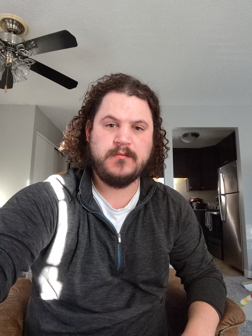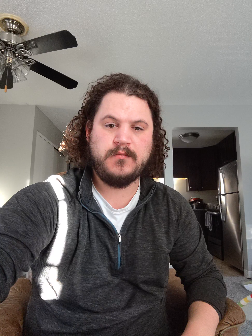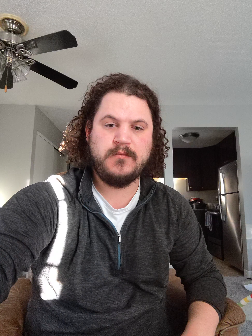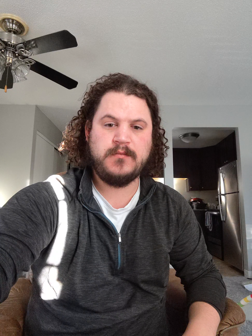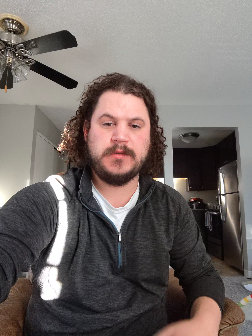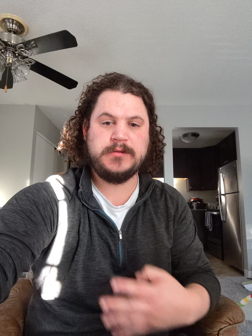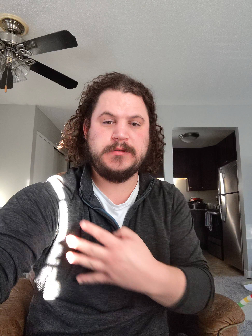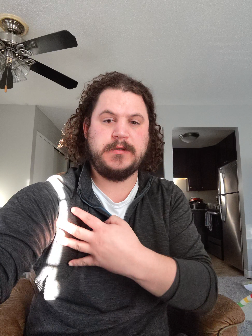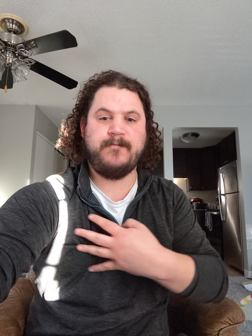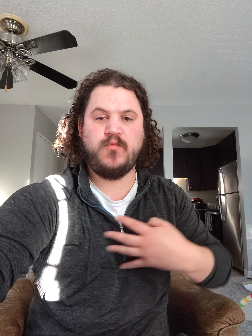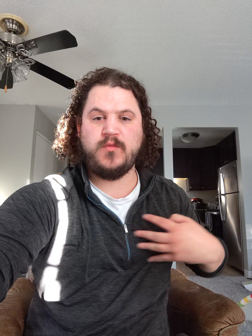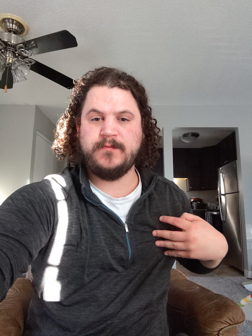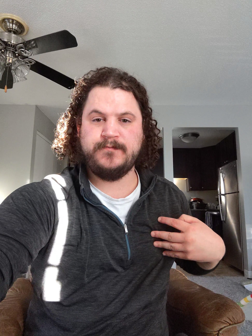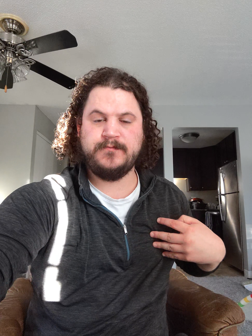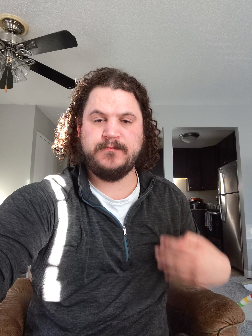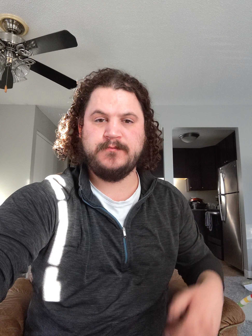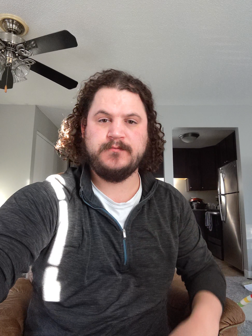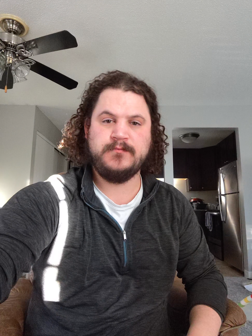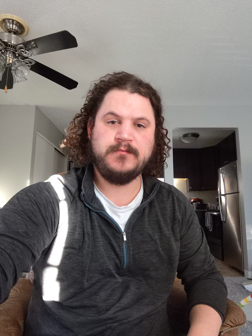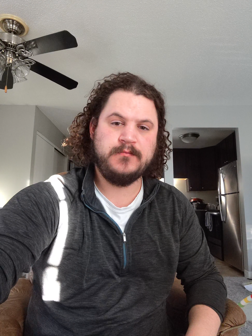zebra